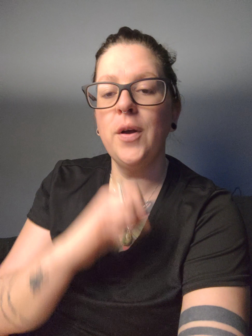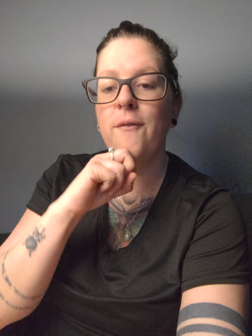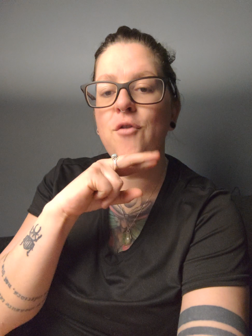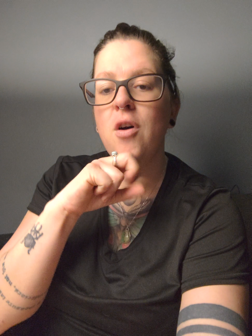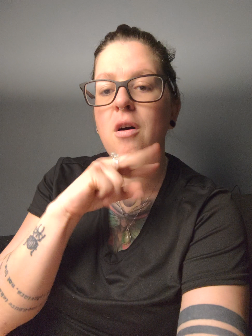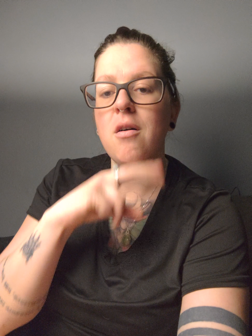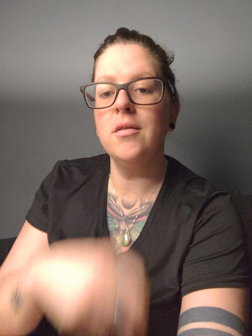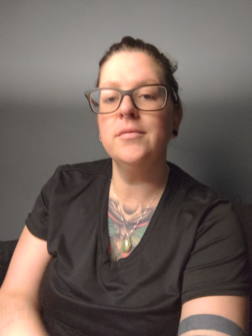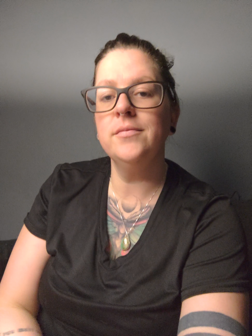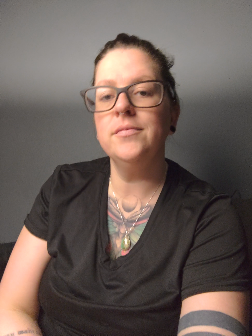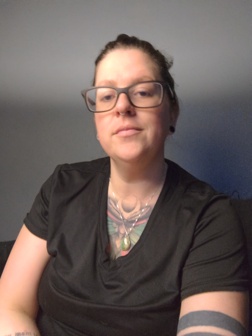frog